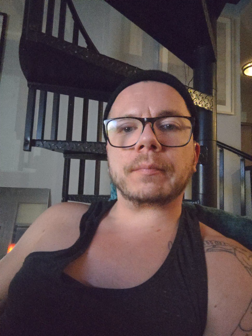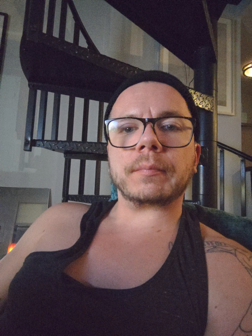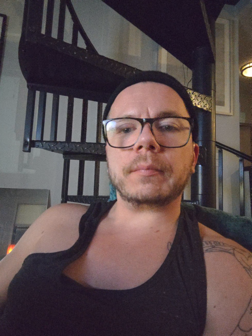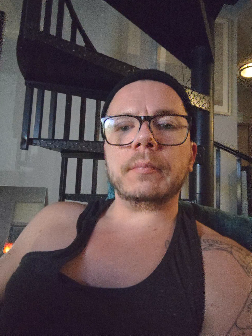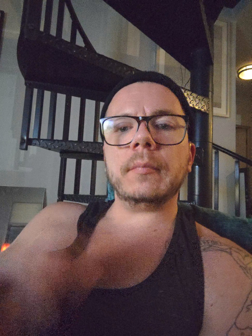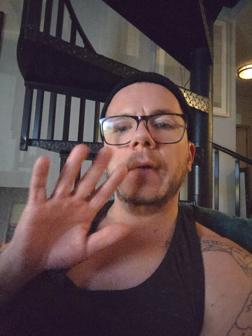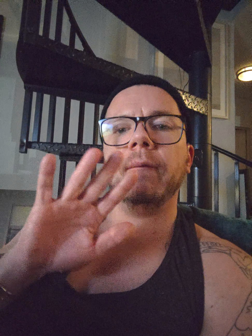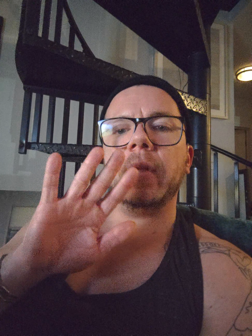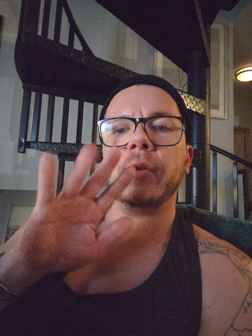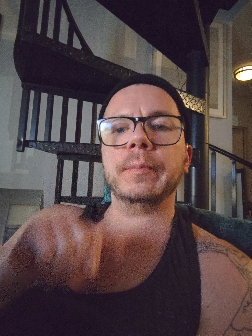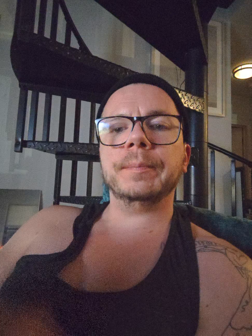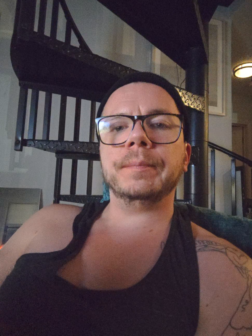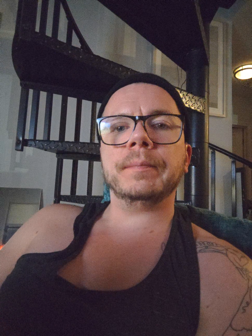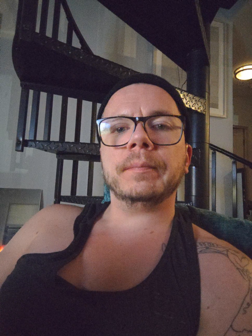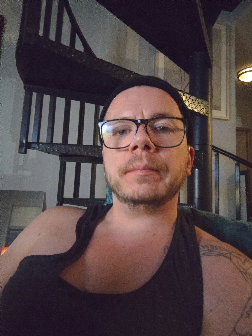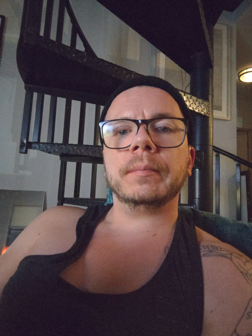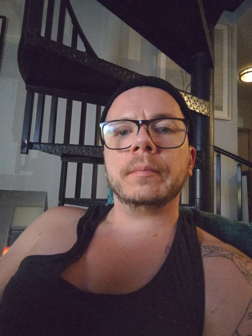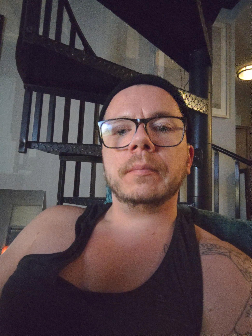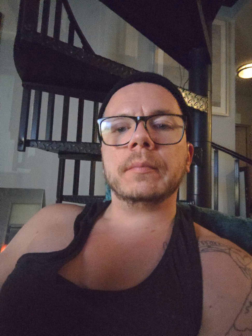finger